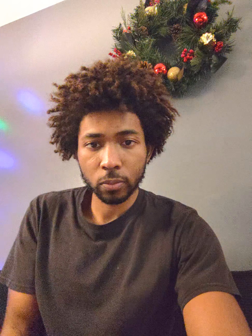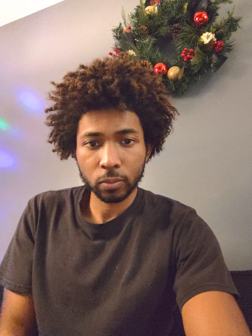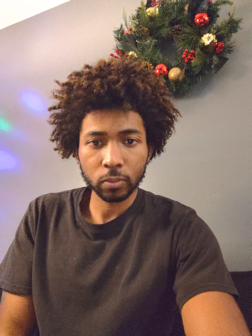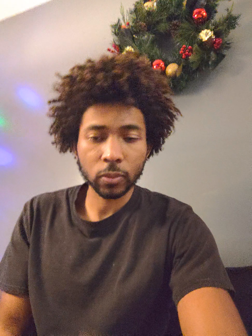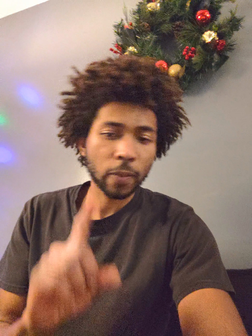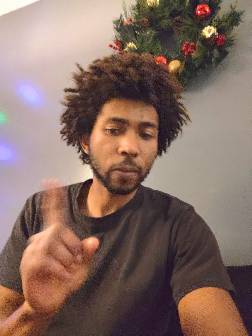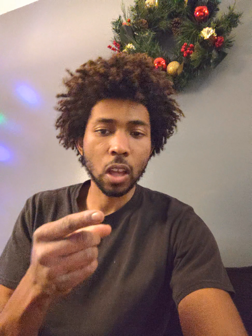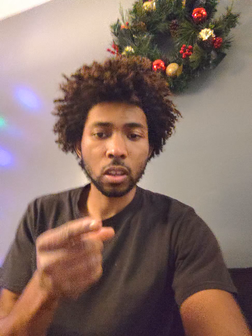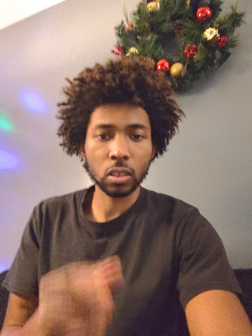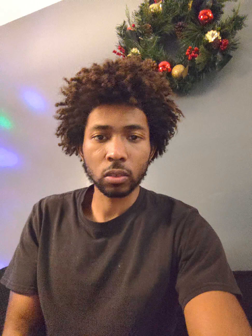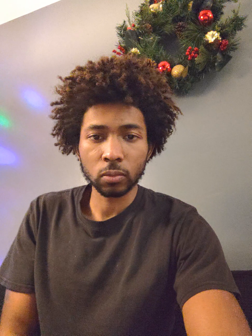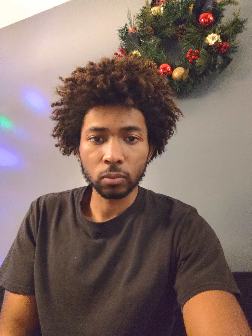first